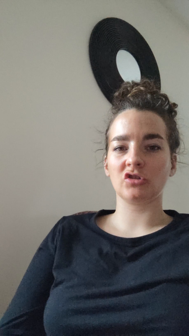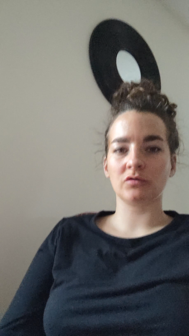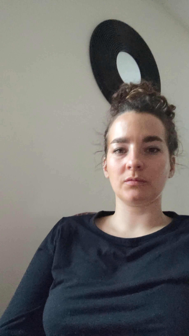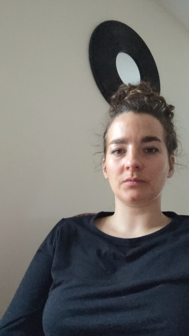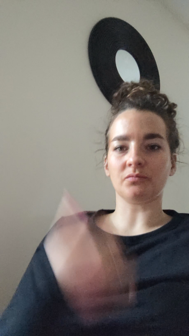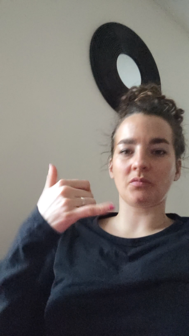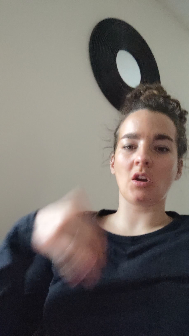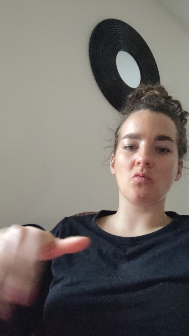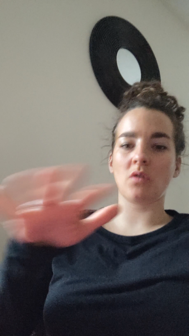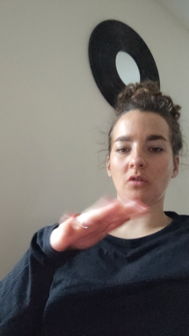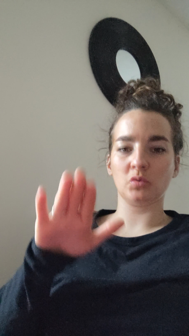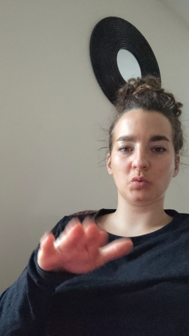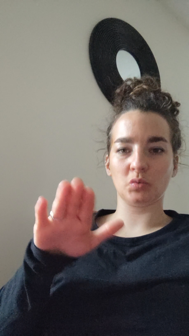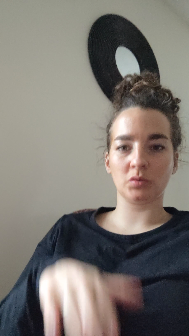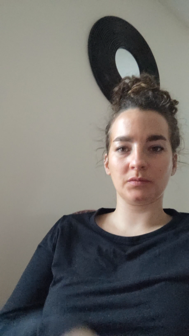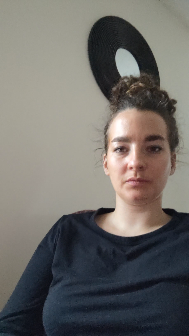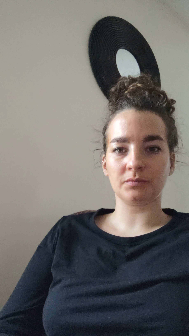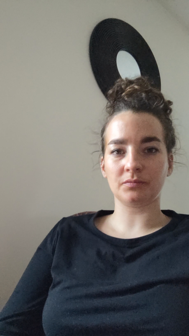playground